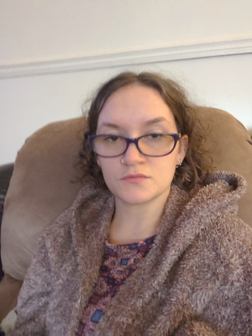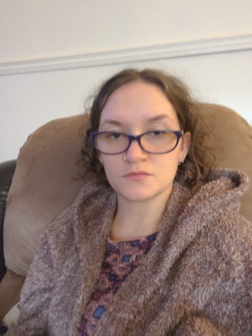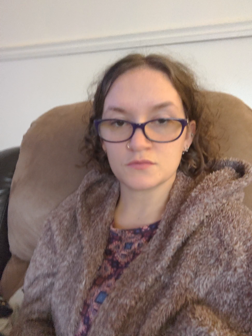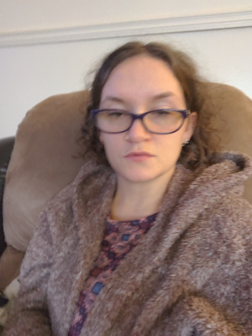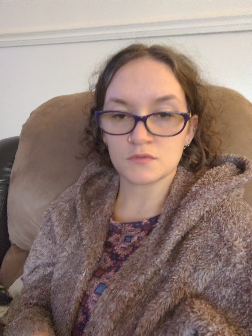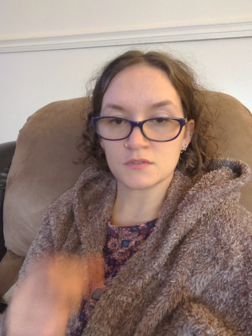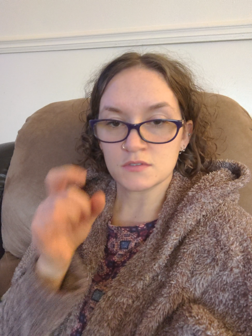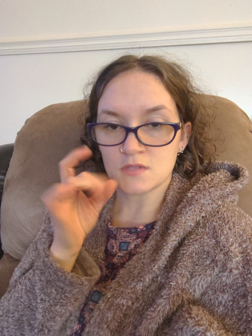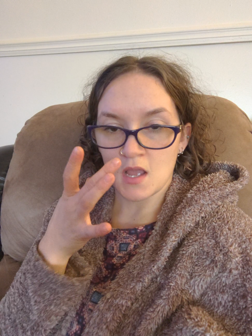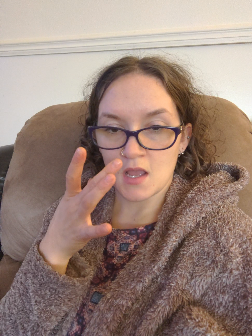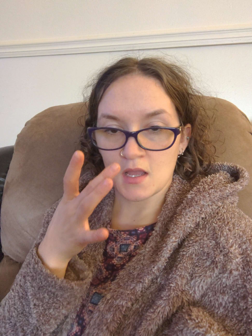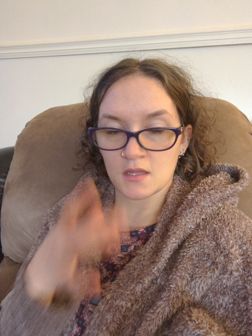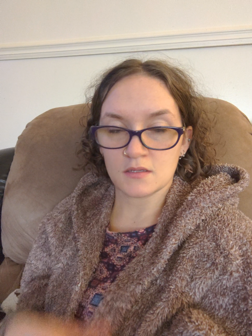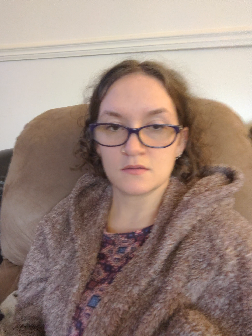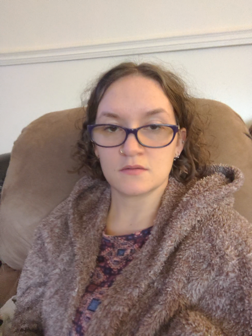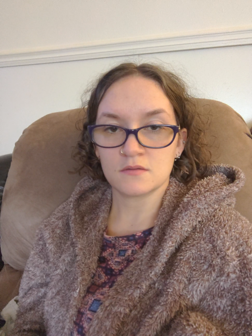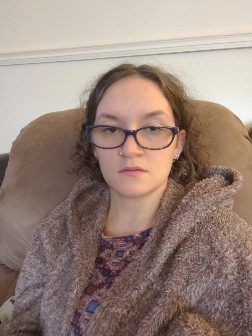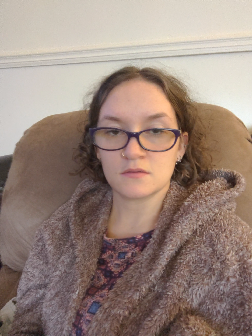snack